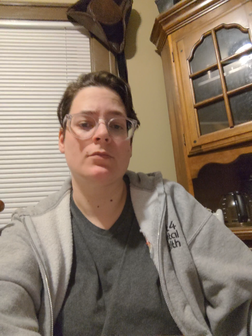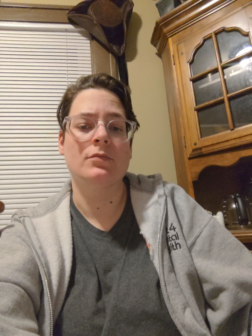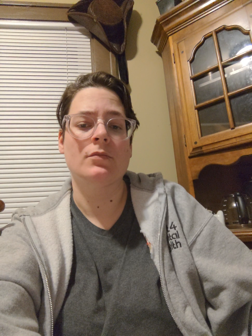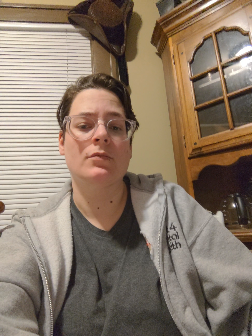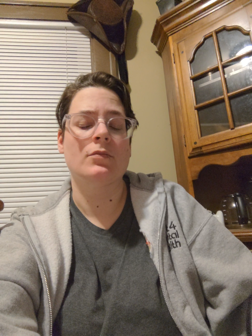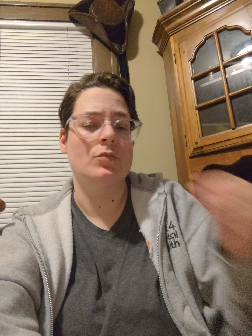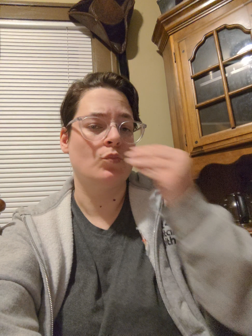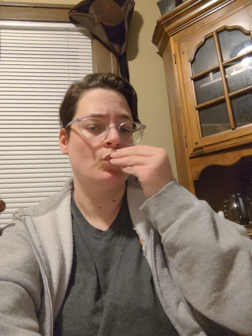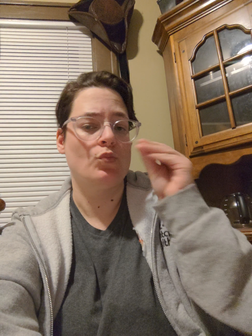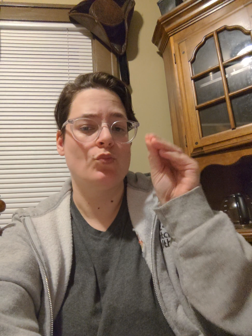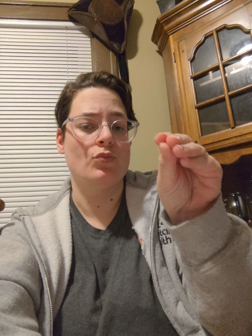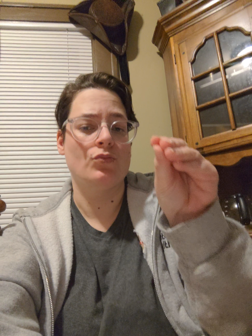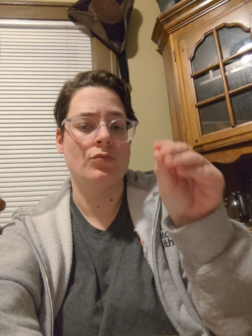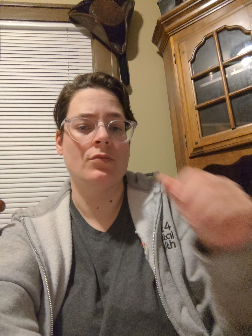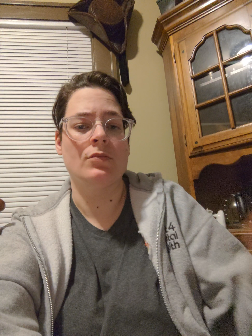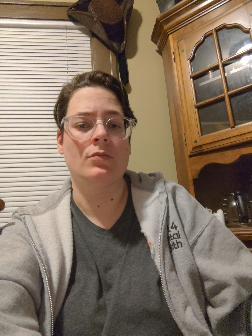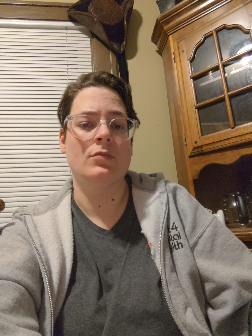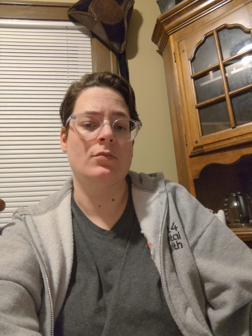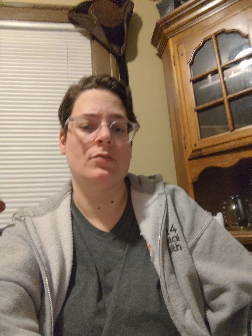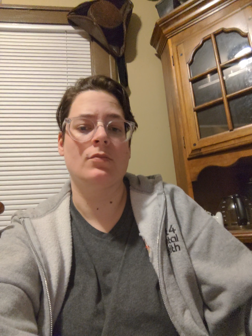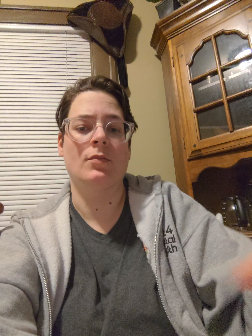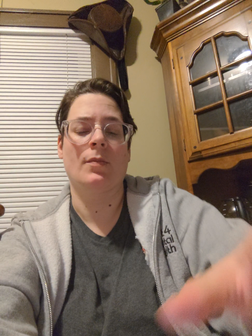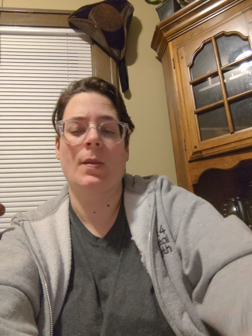kiss